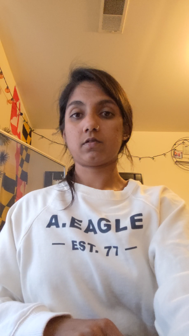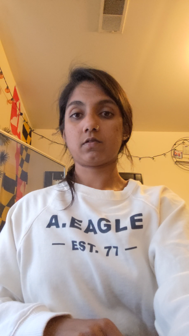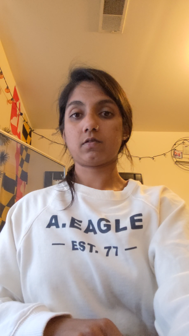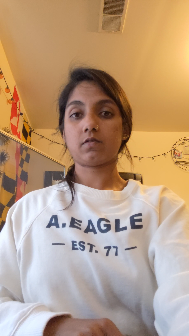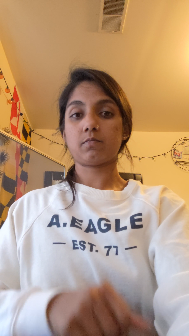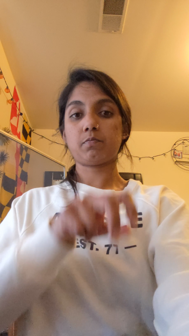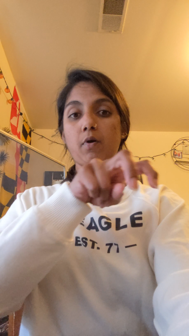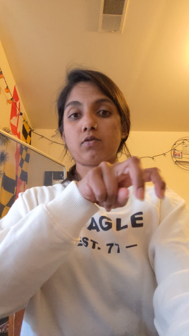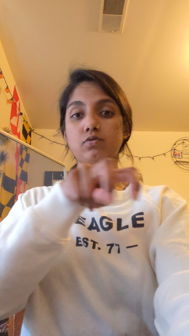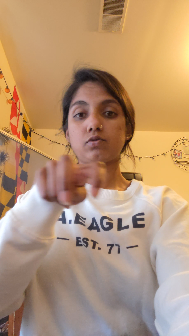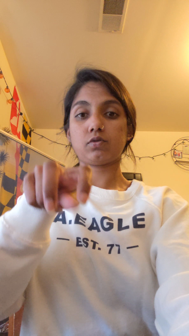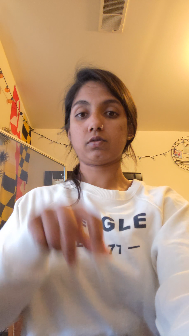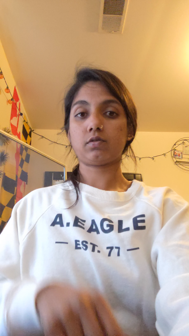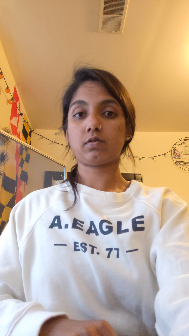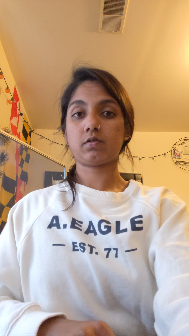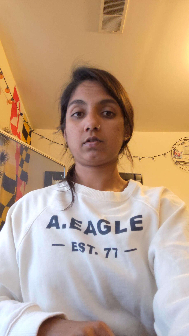porch